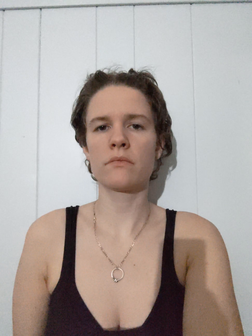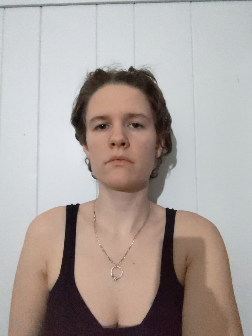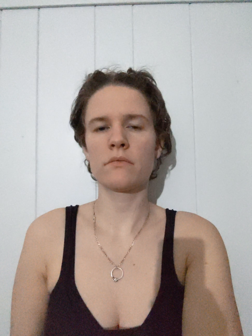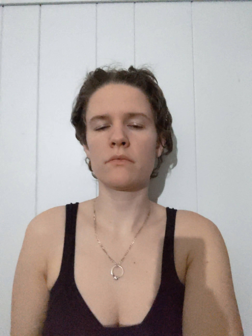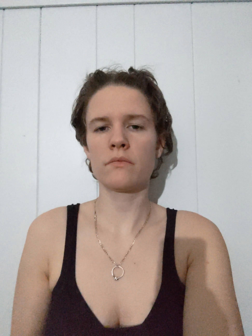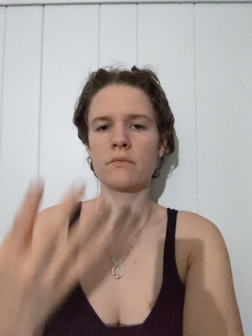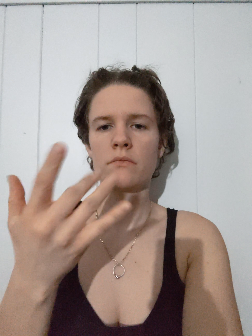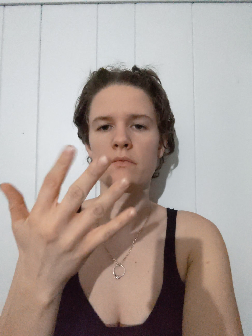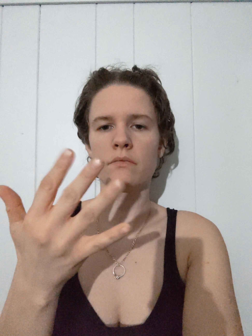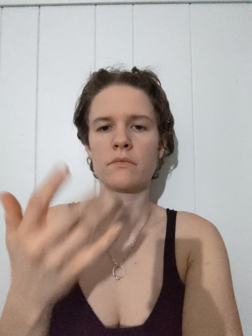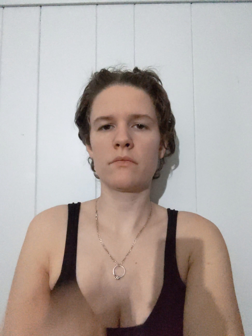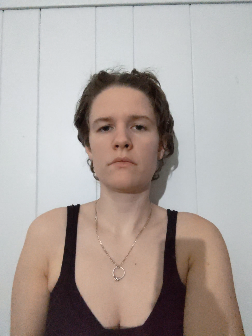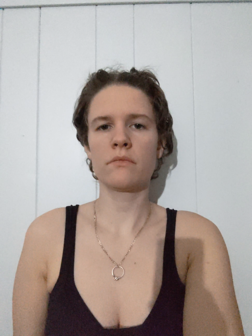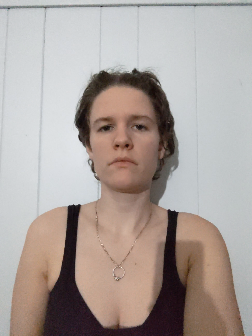finger